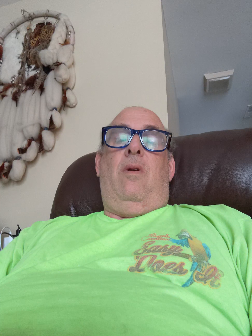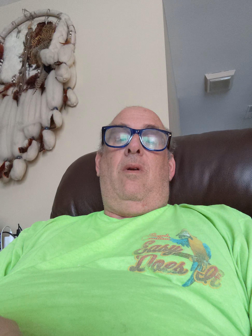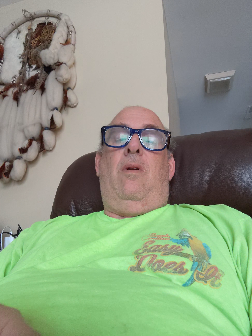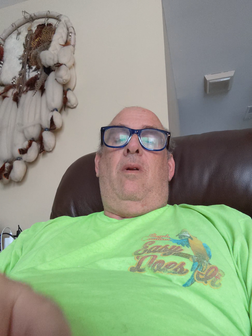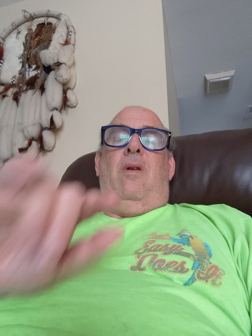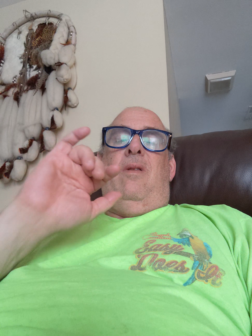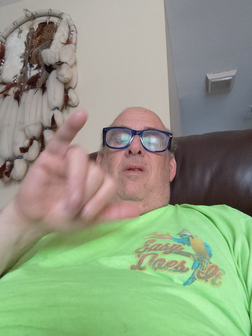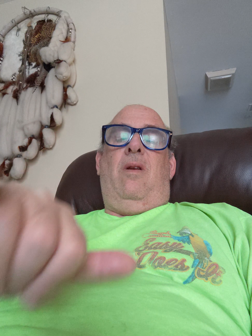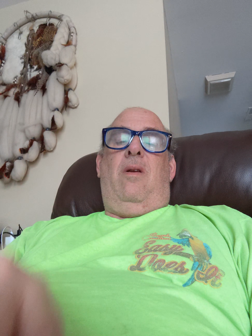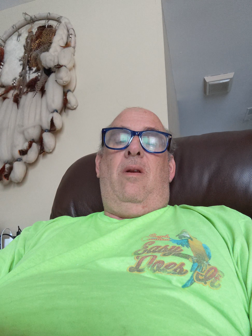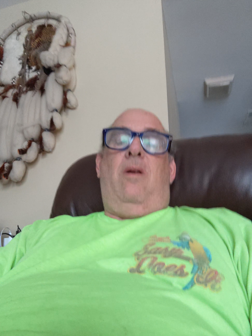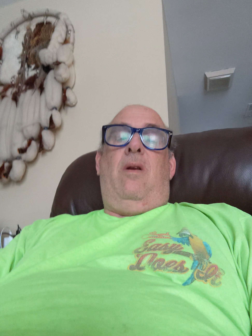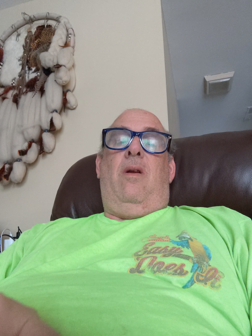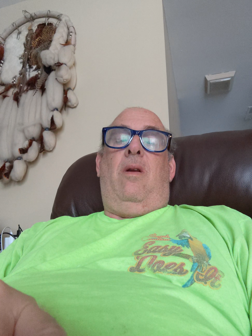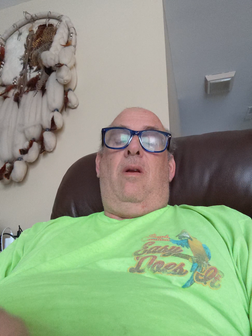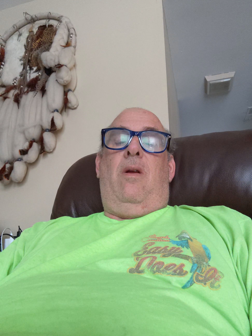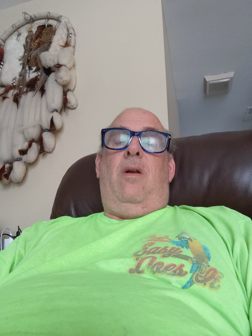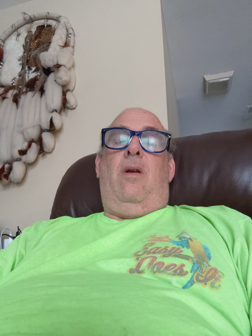that